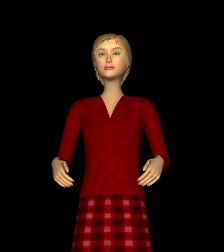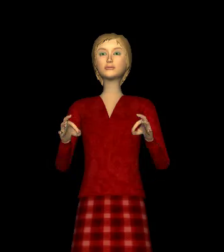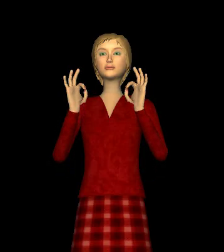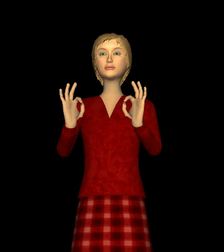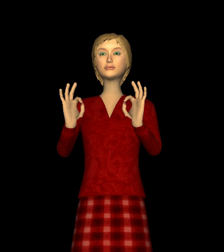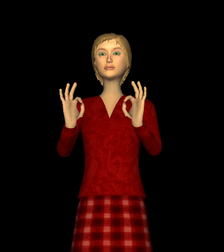فقط